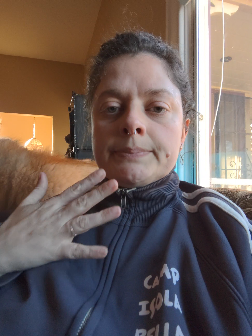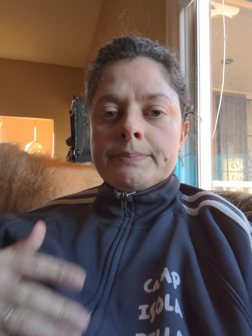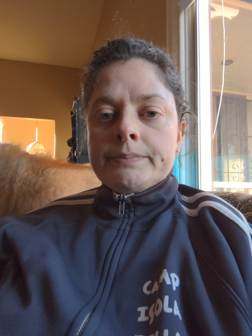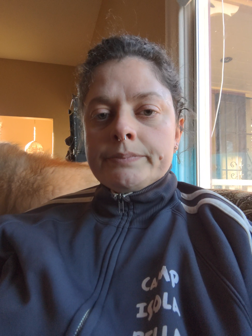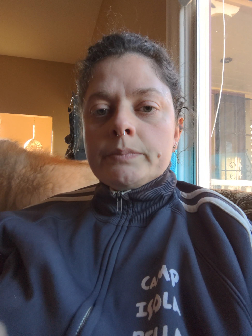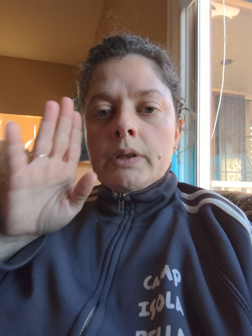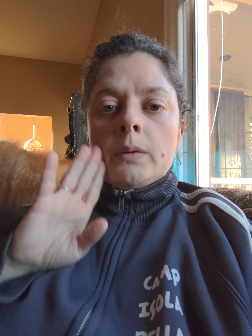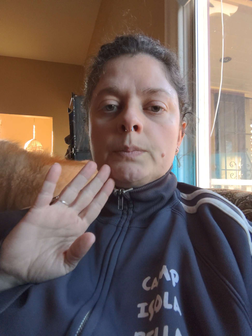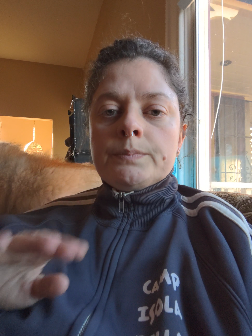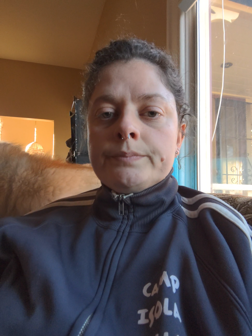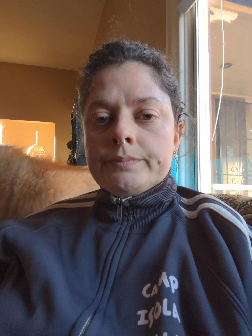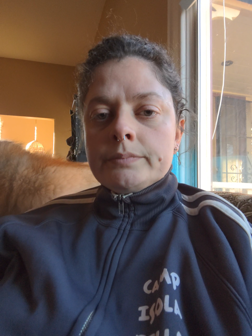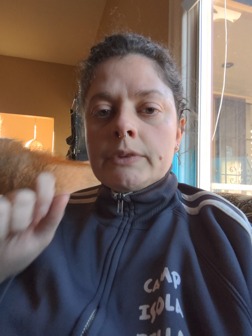brown